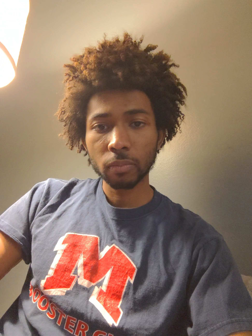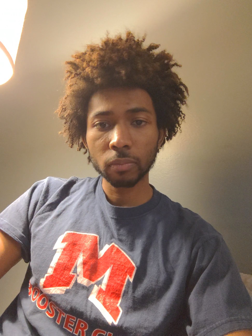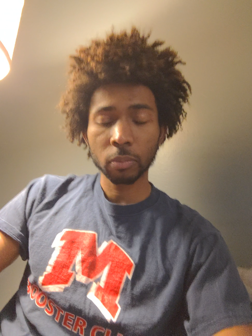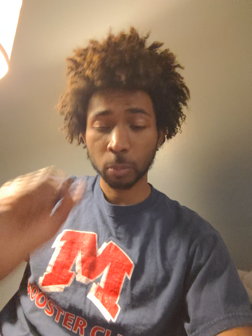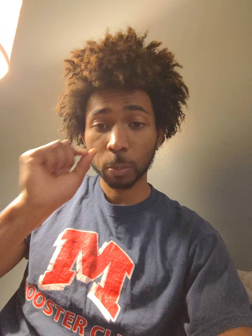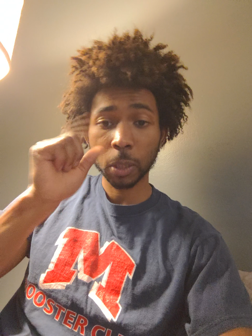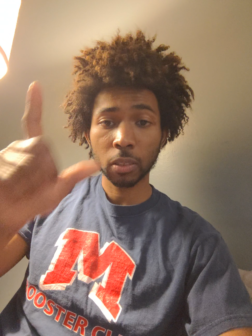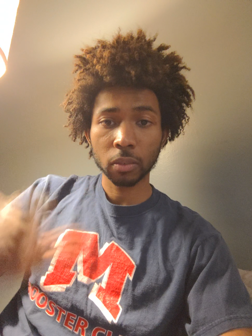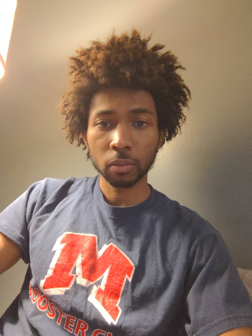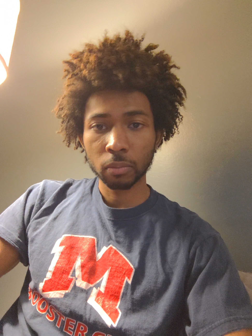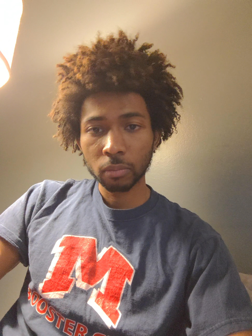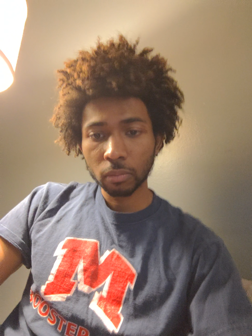wake